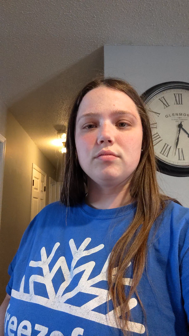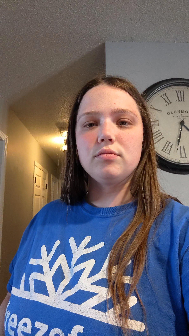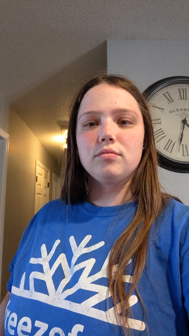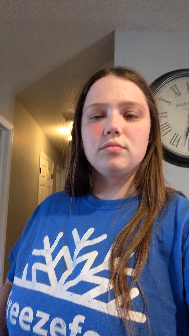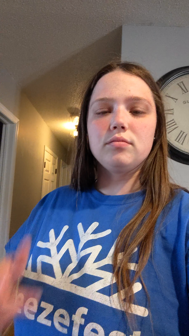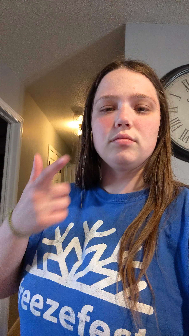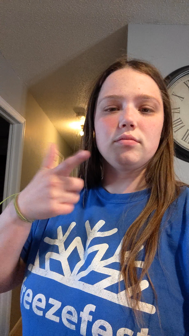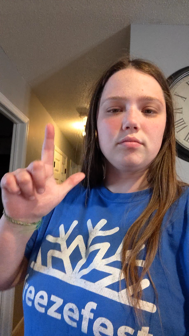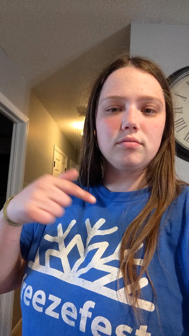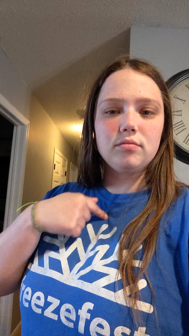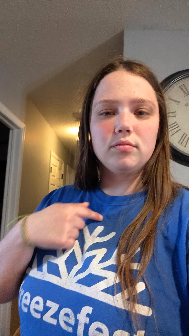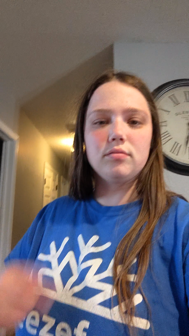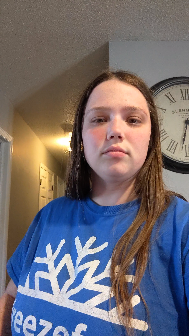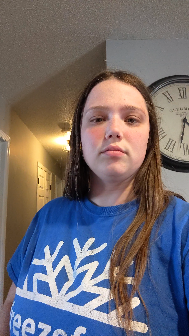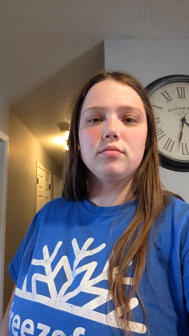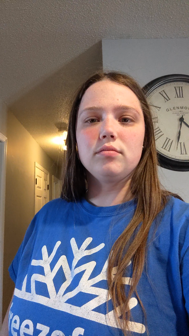let me